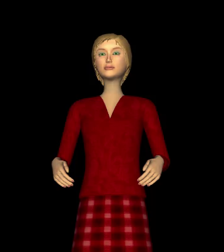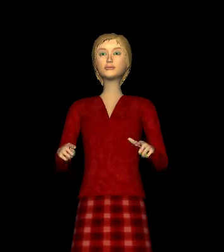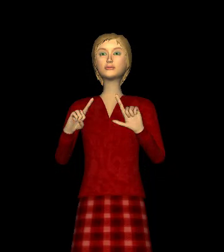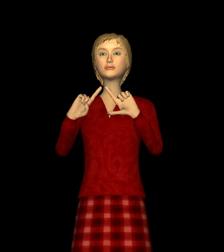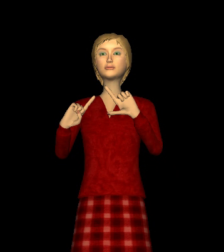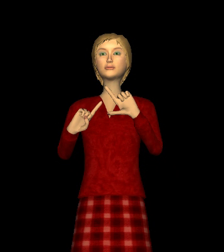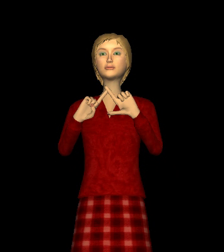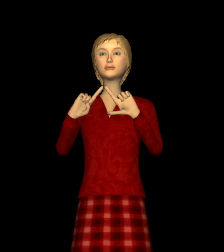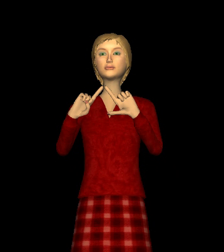دائرة